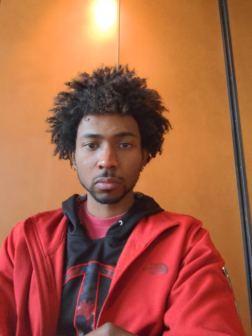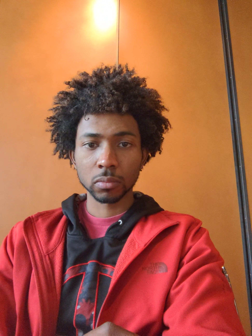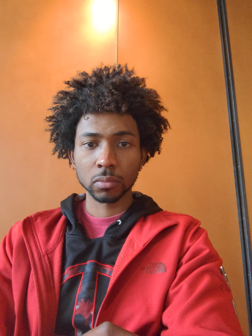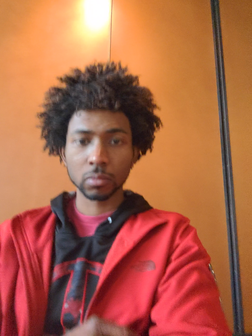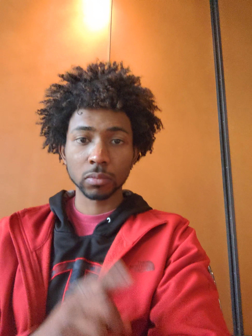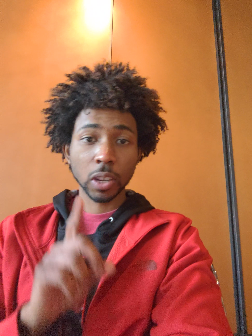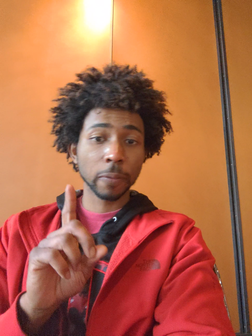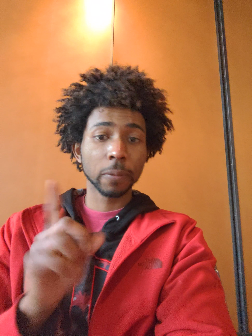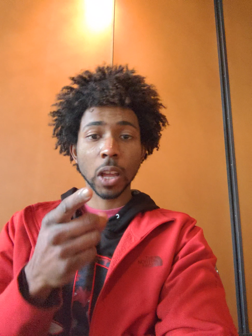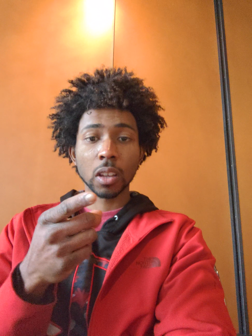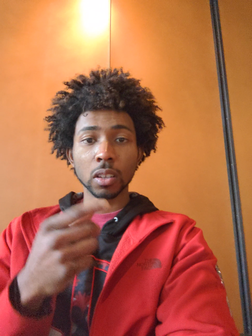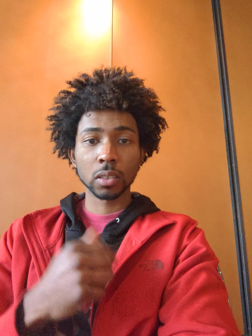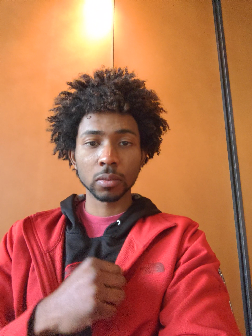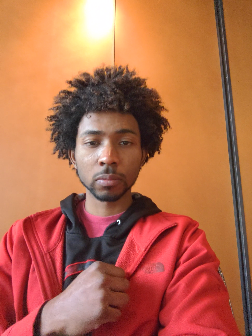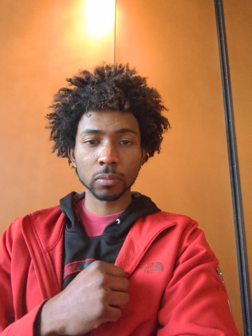first